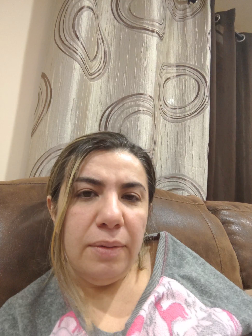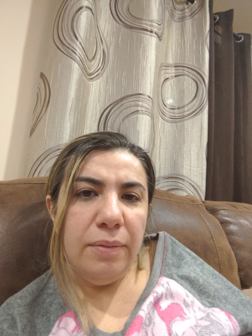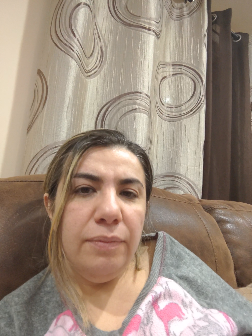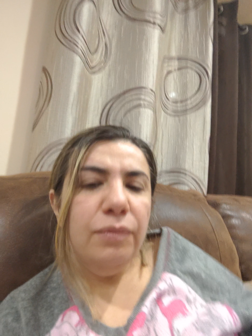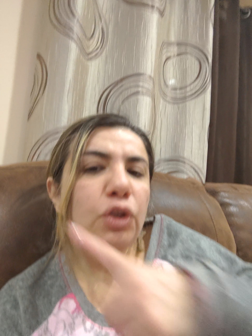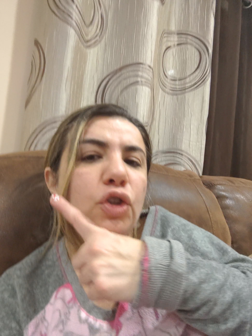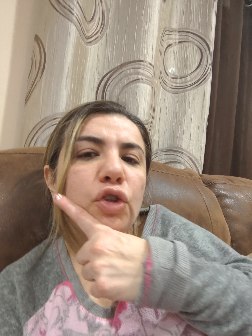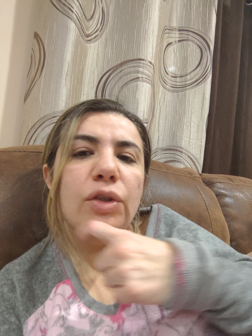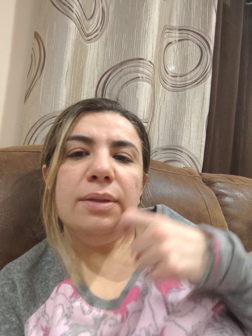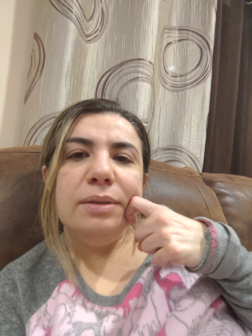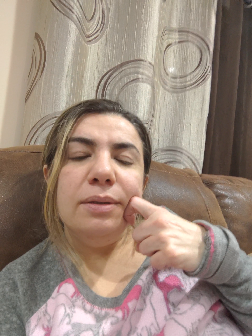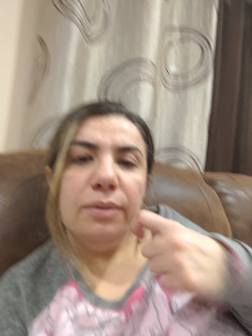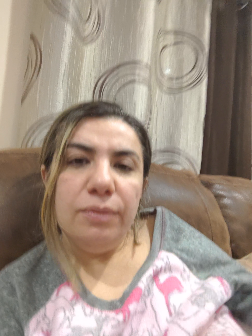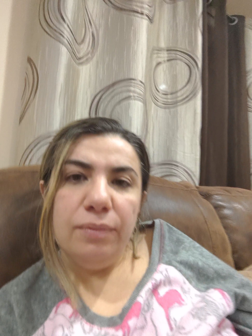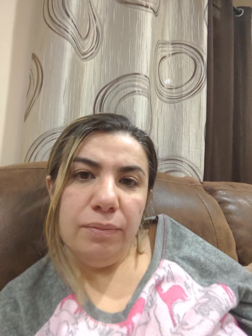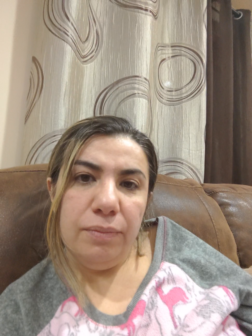dry